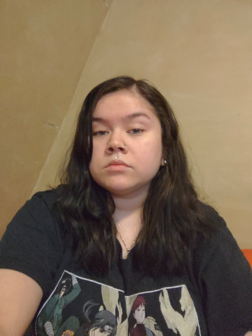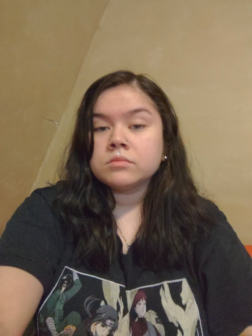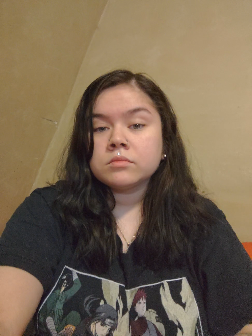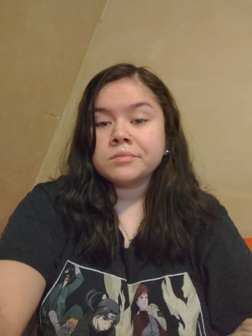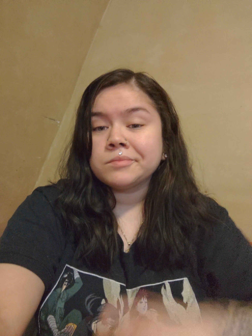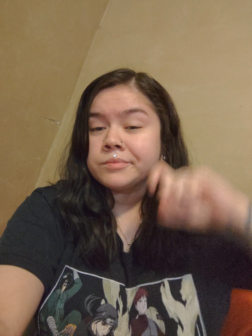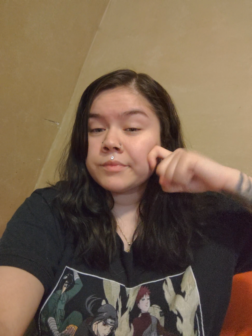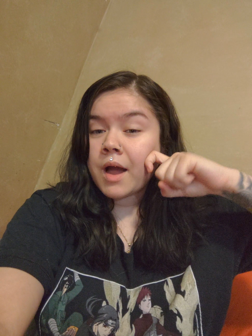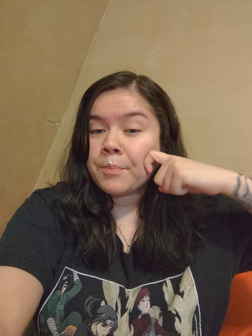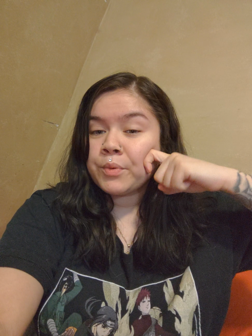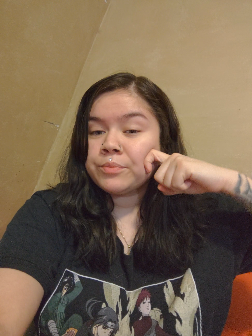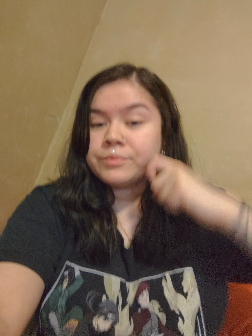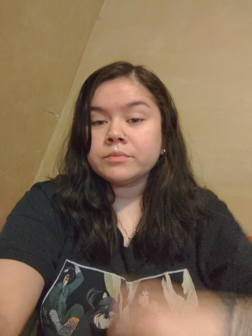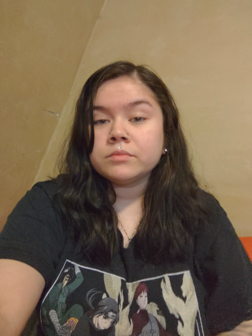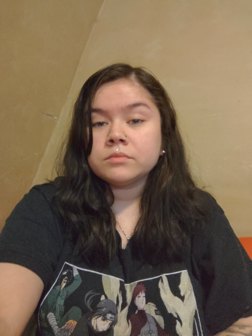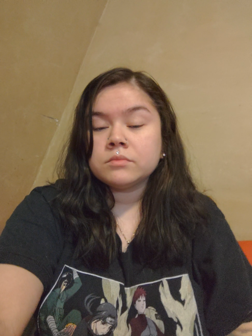apple